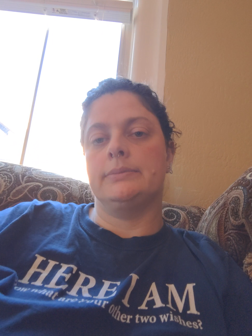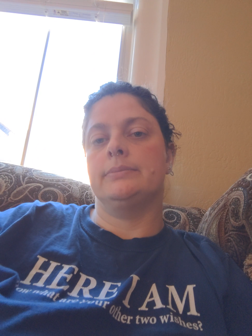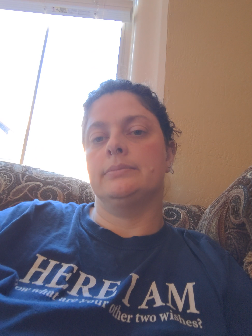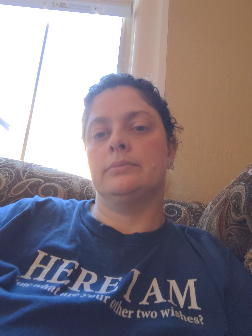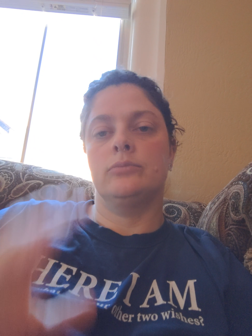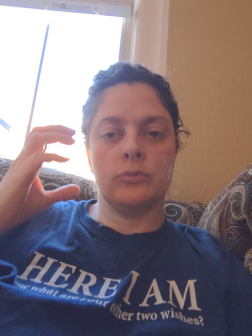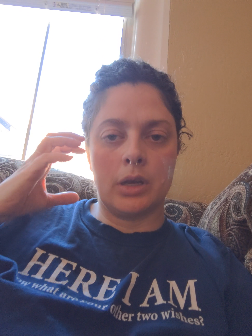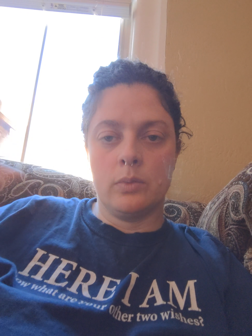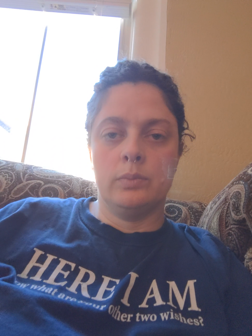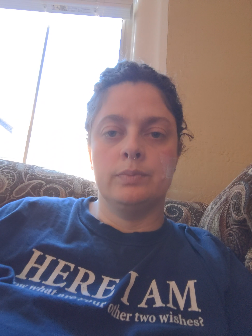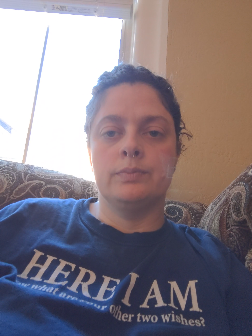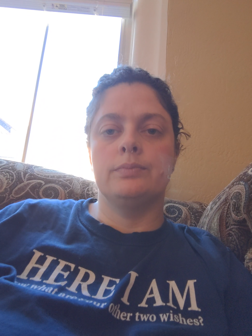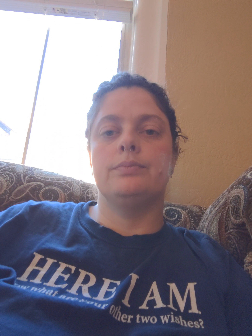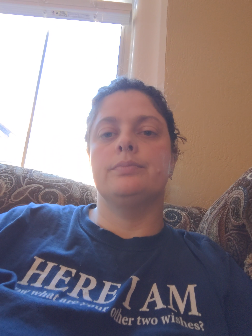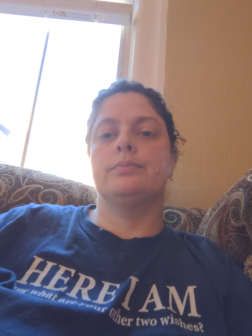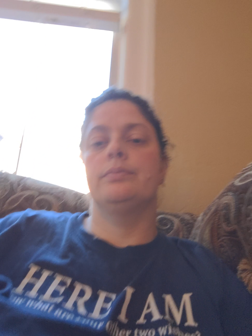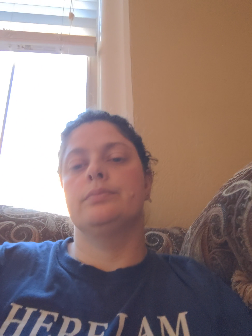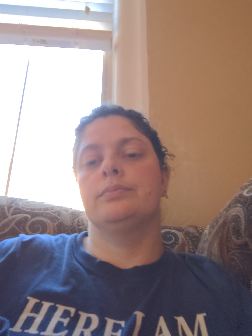radio